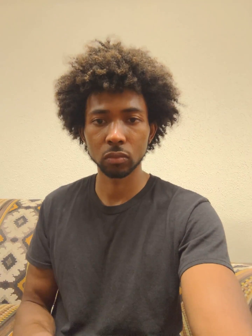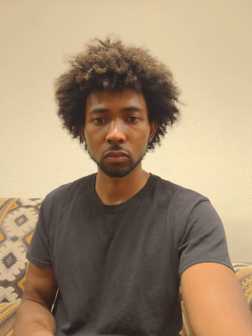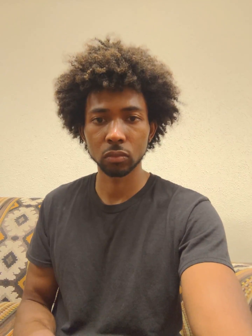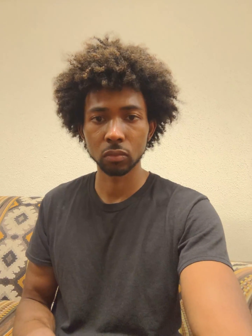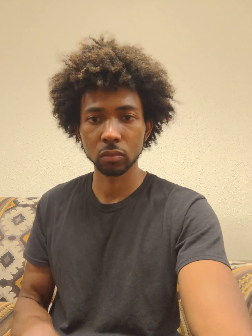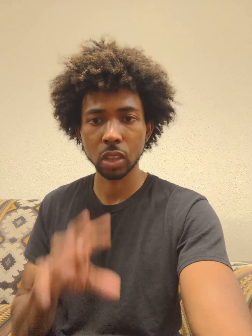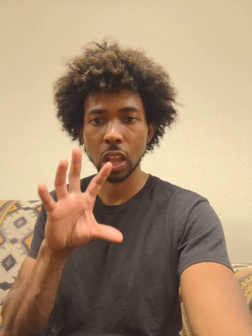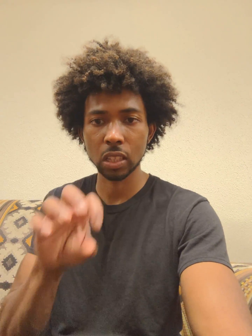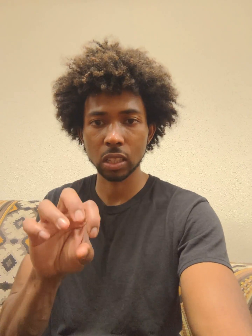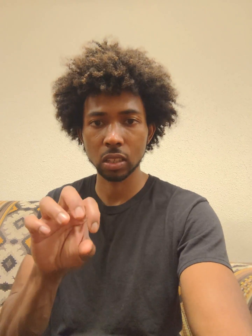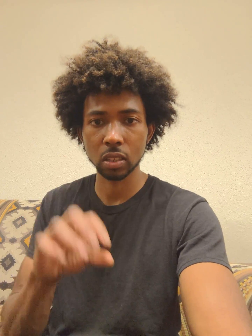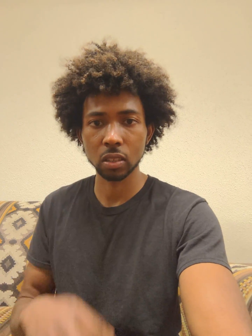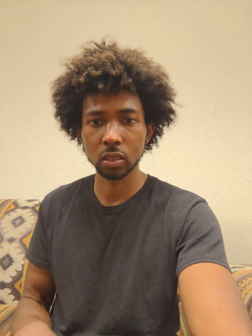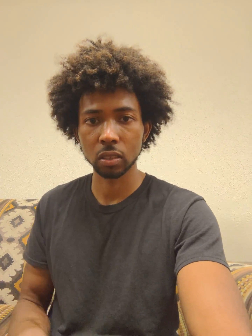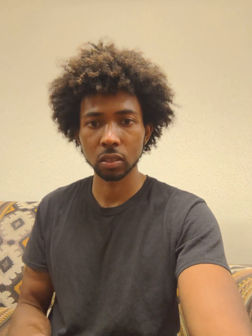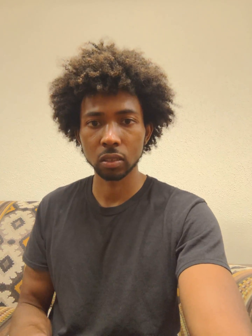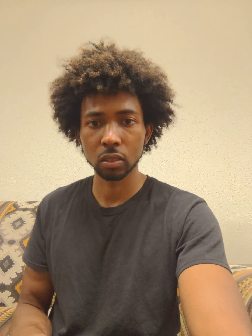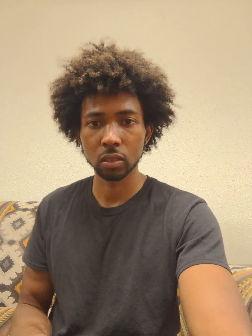bite